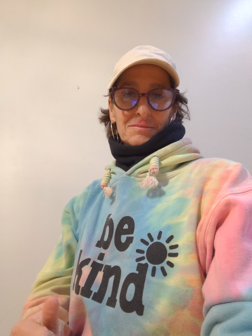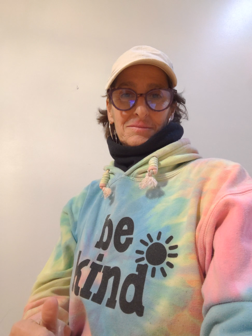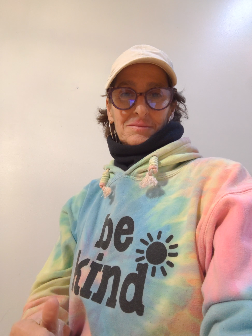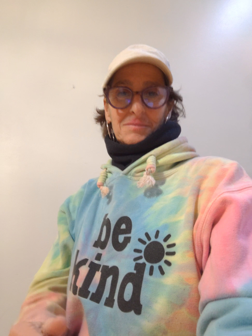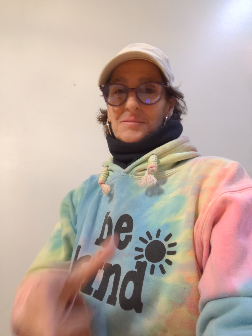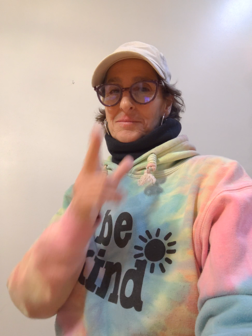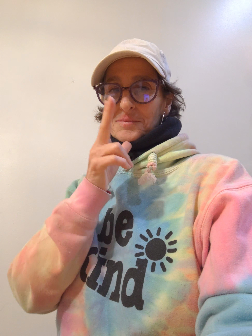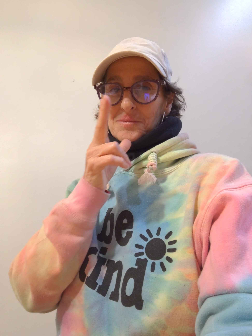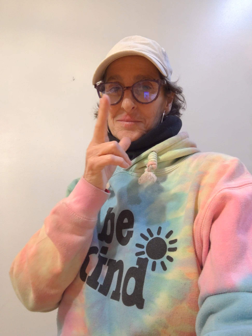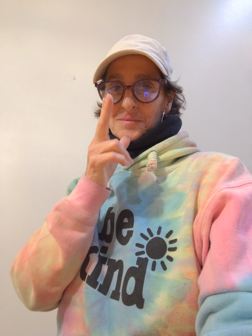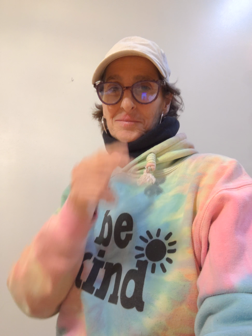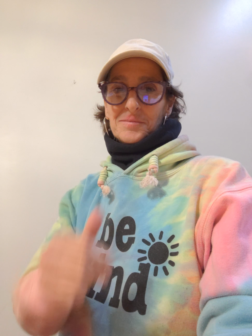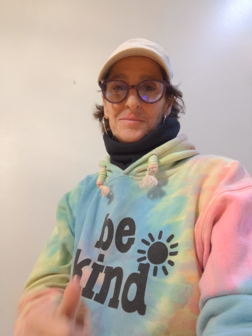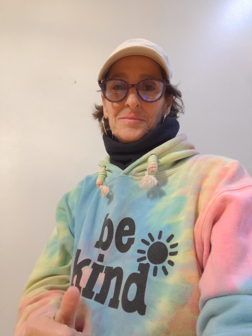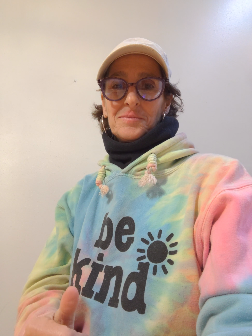hen